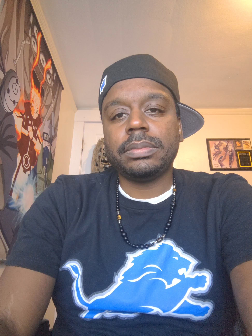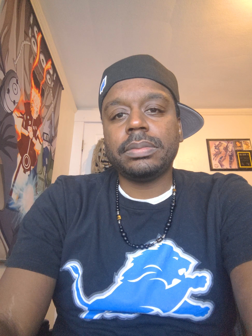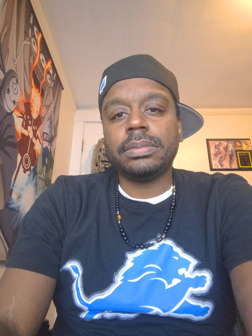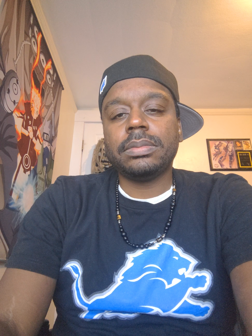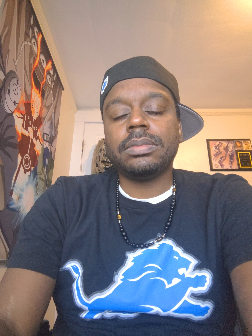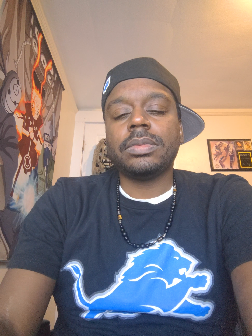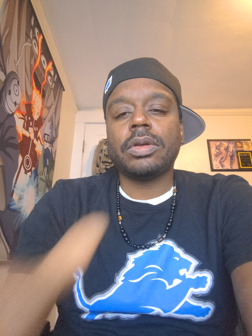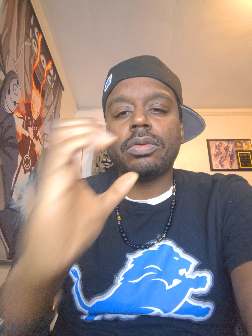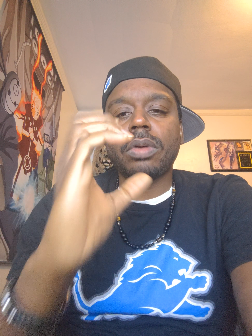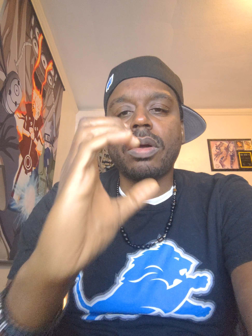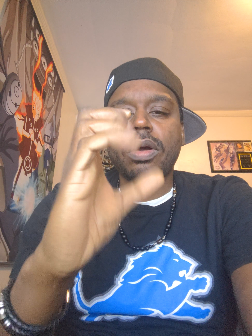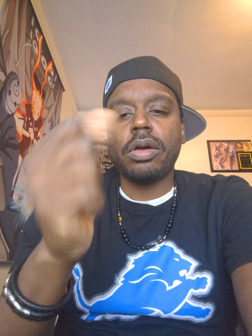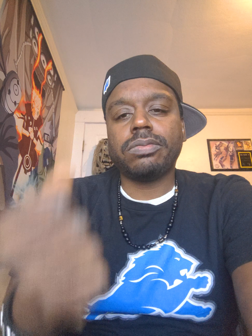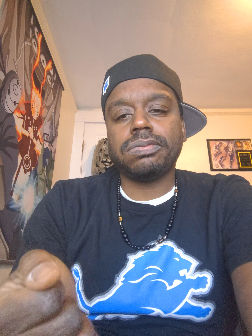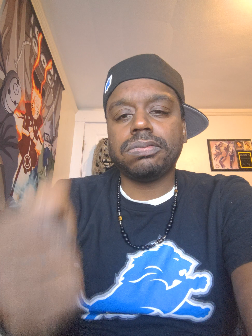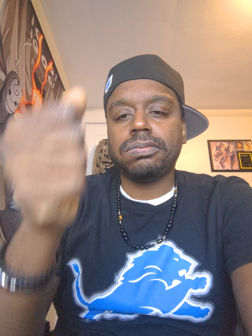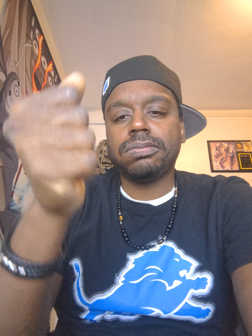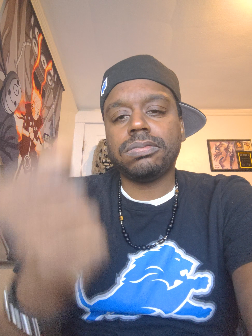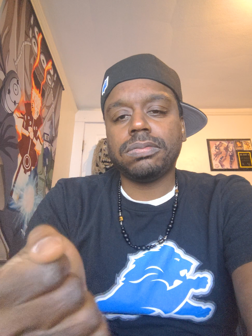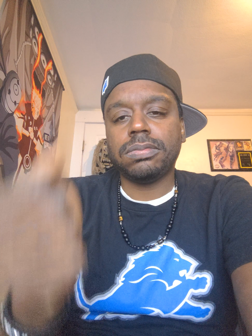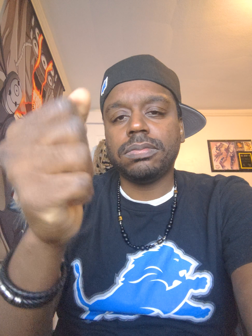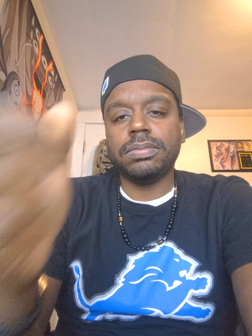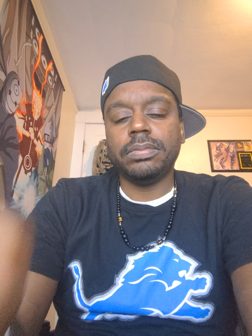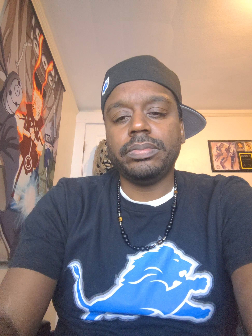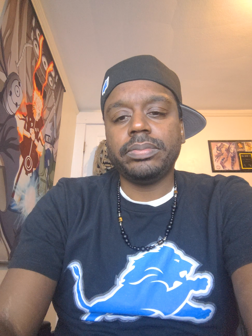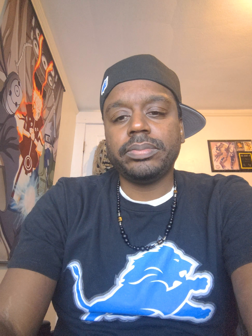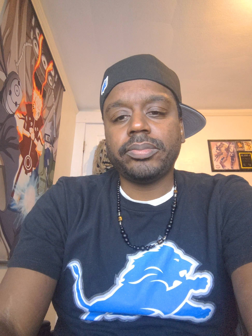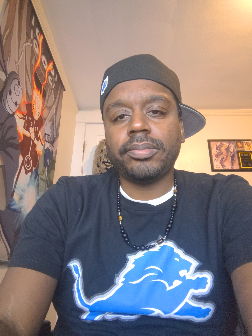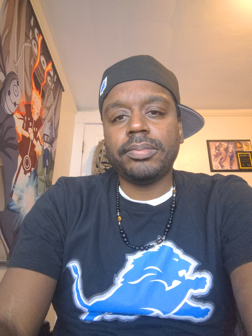car